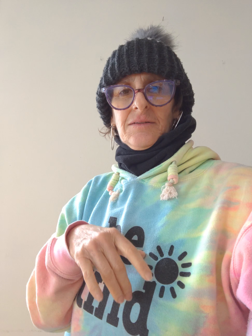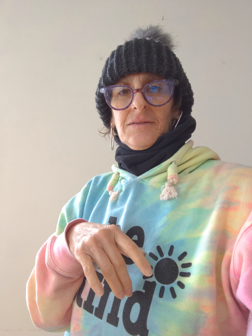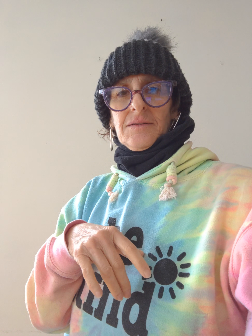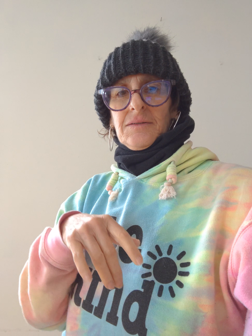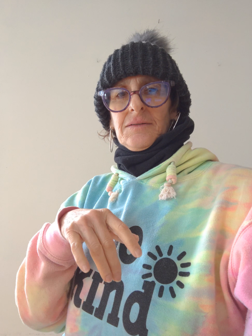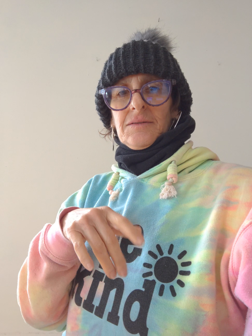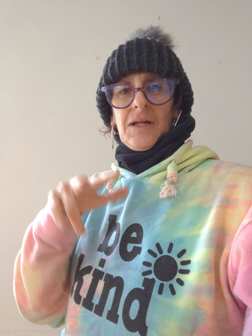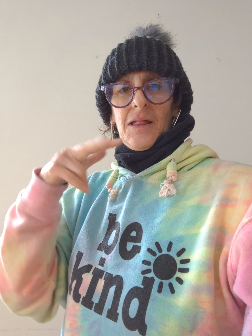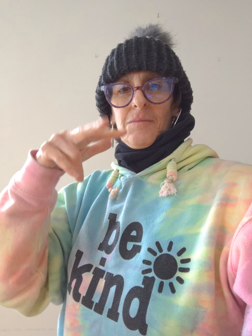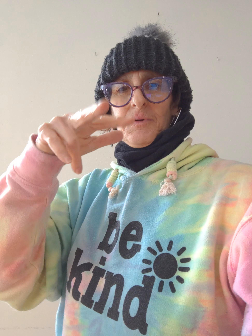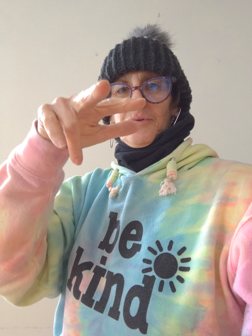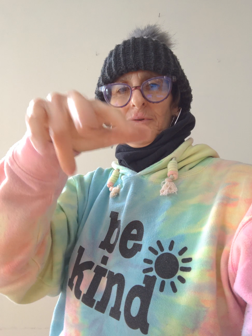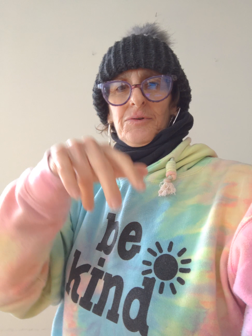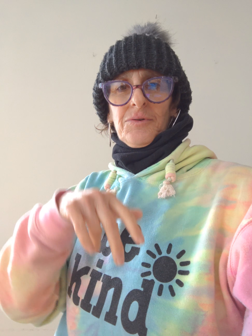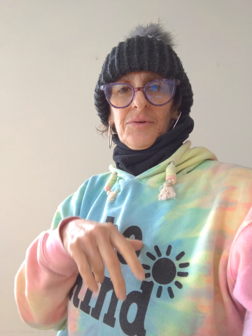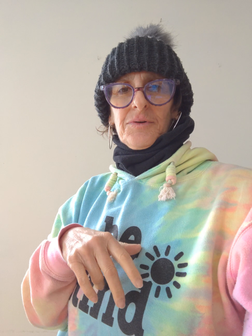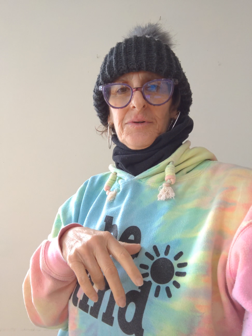helicopter